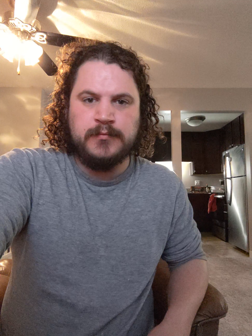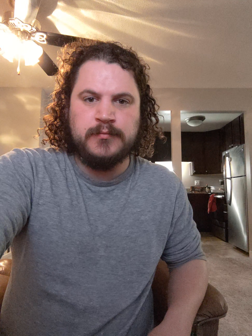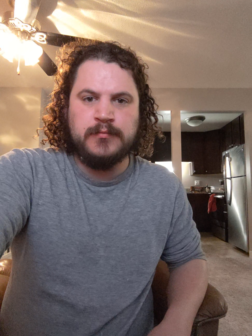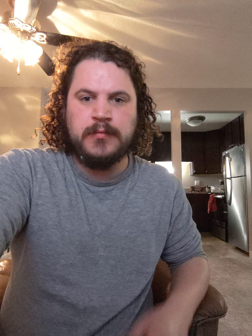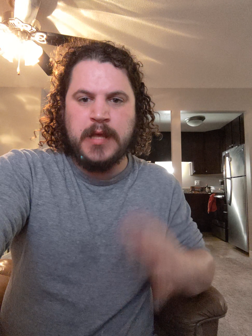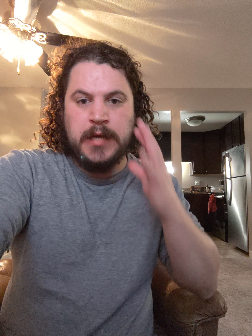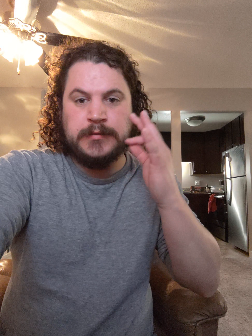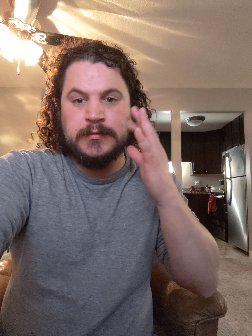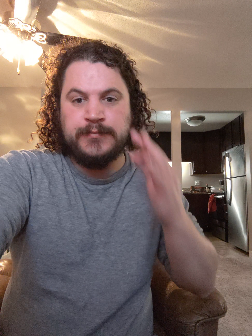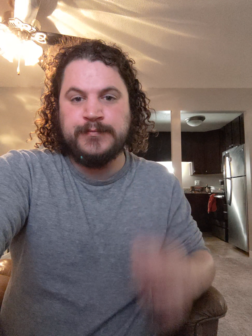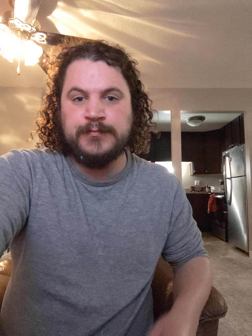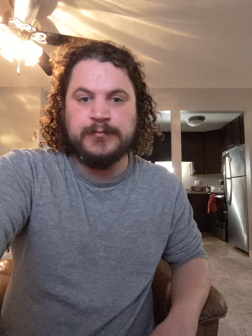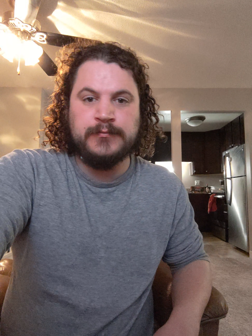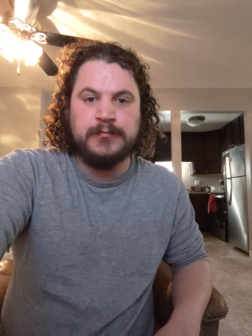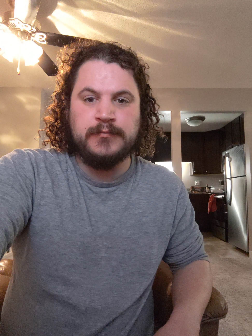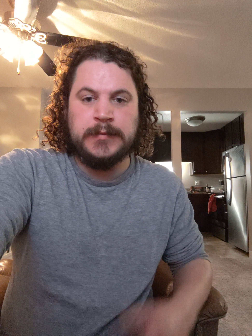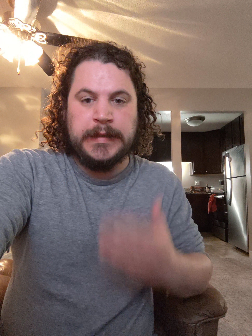cat